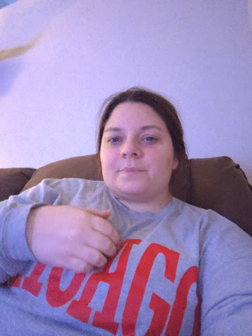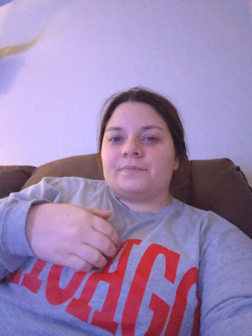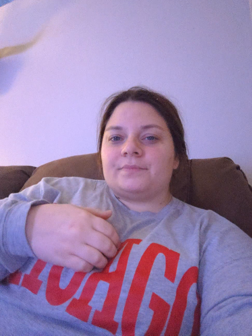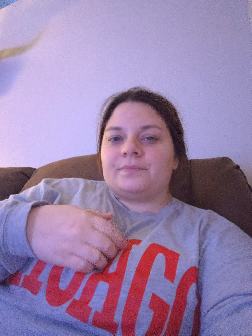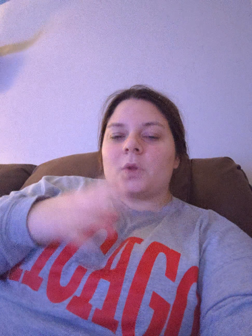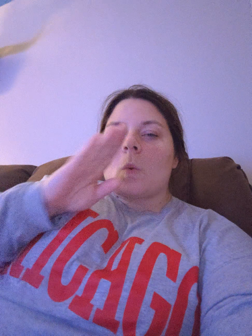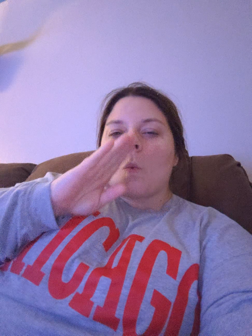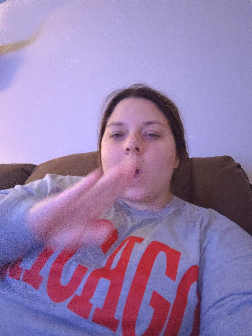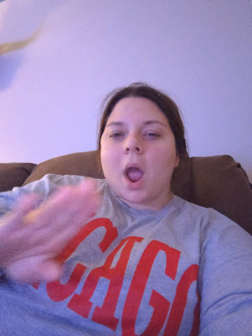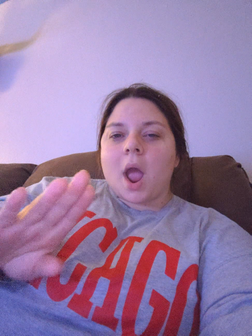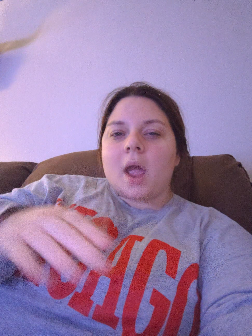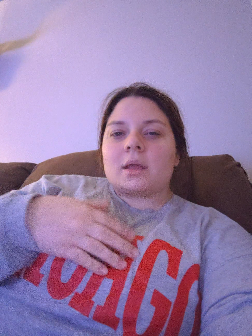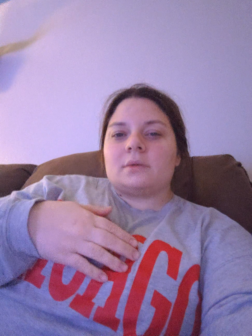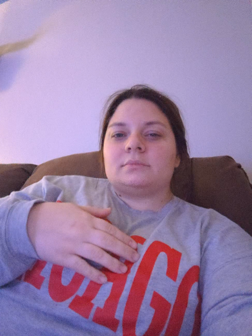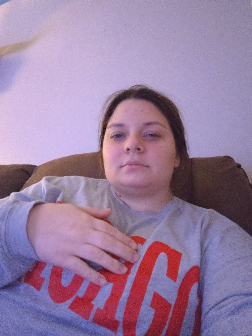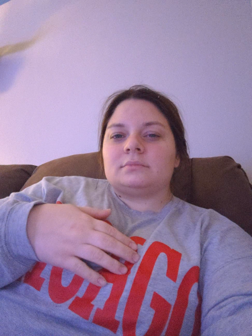quiet